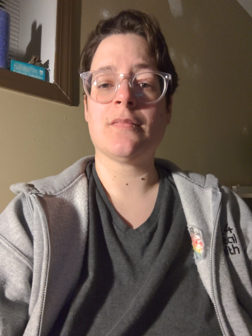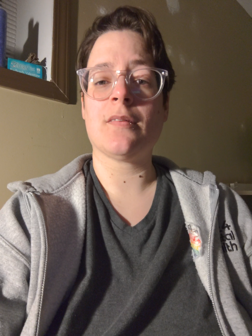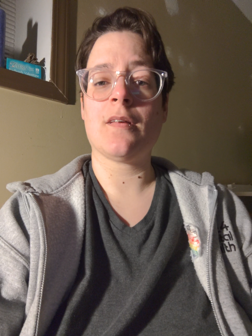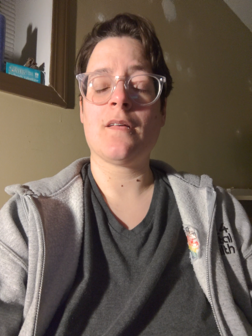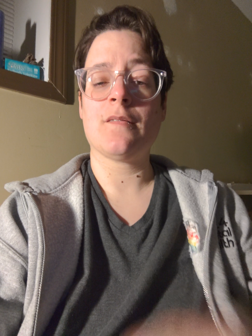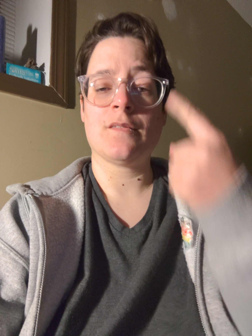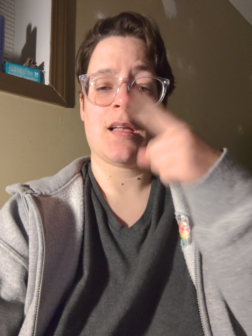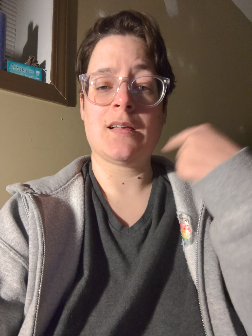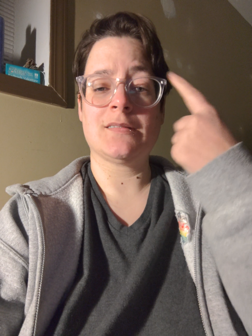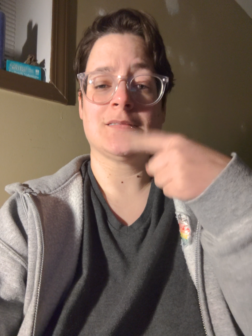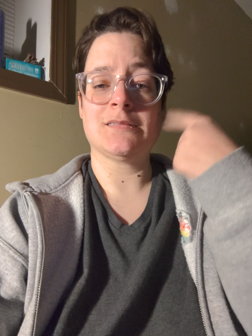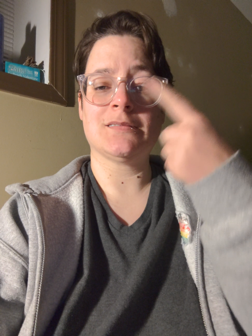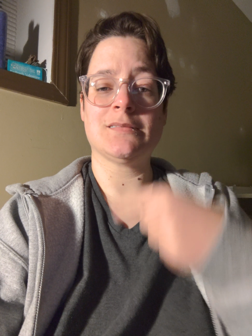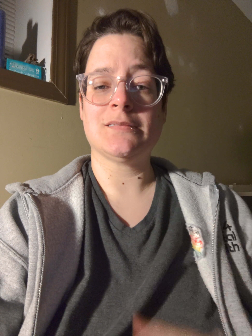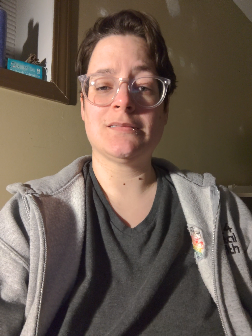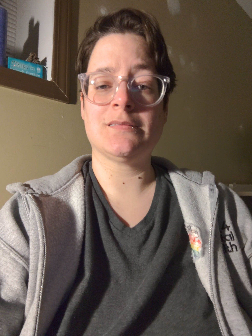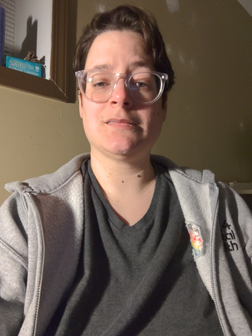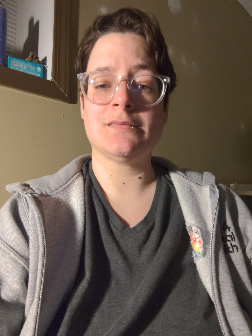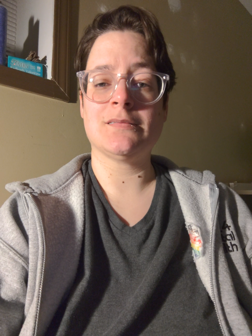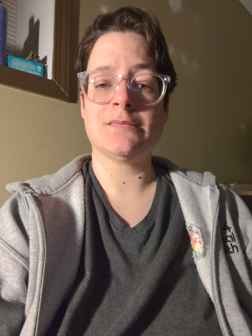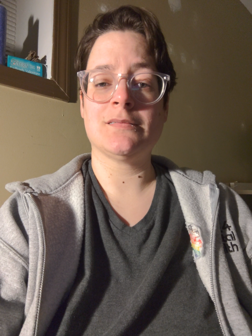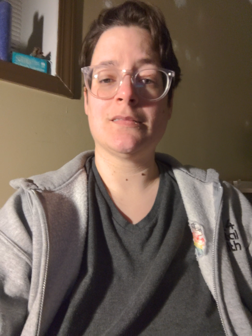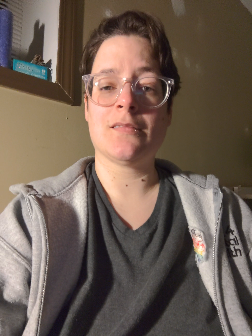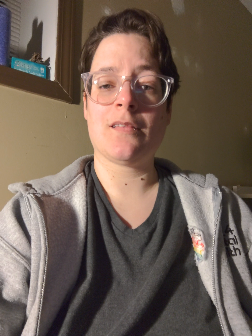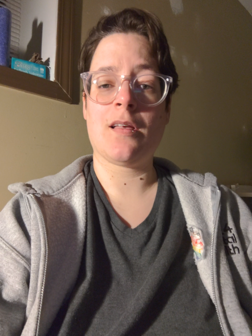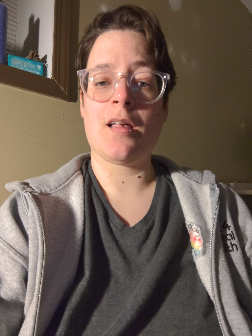face